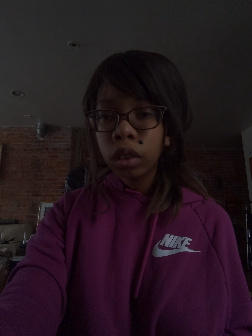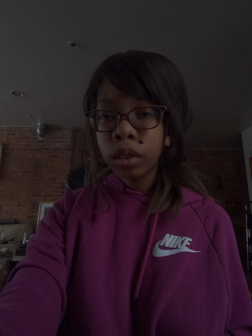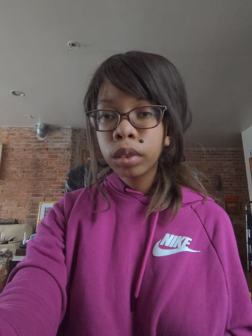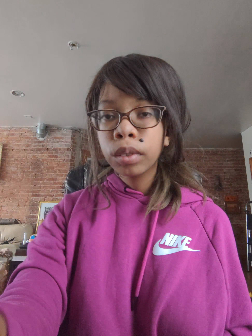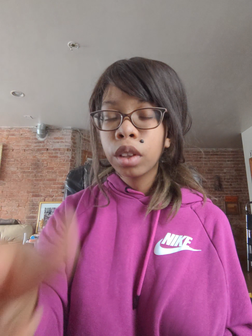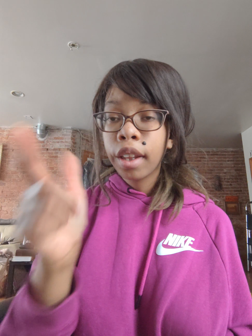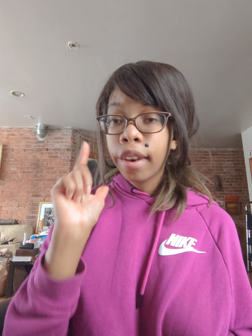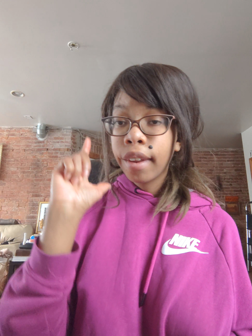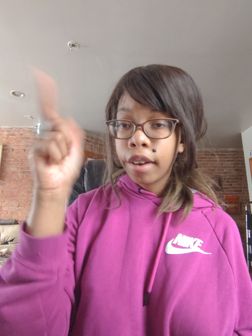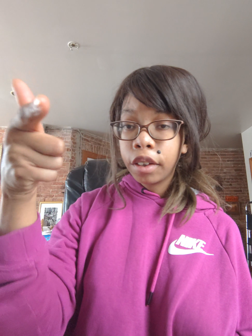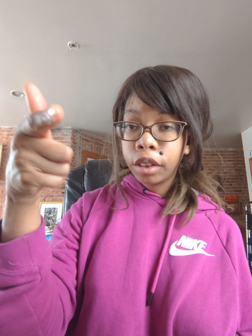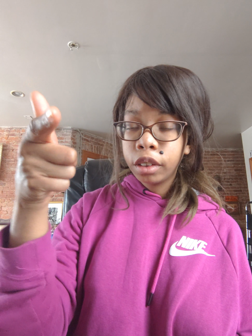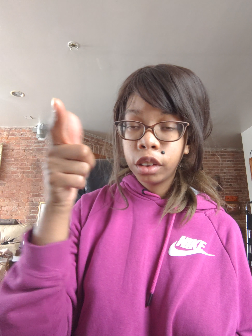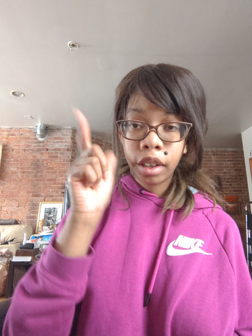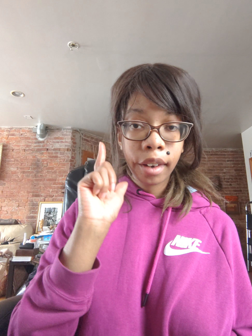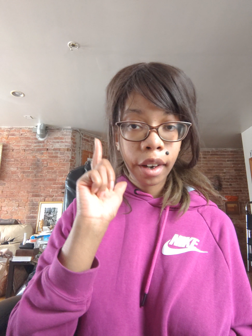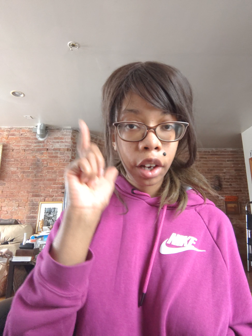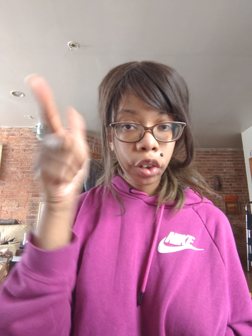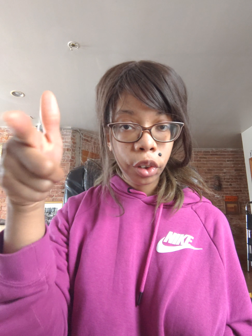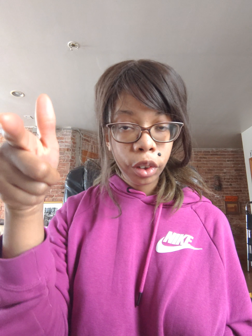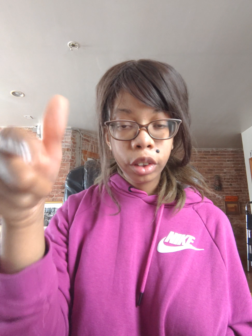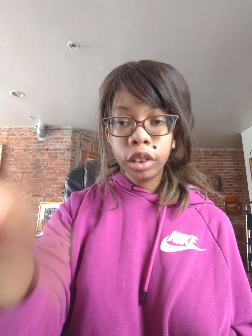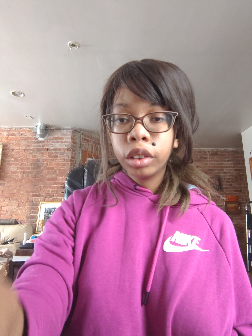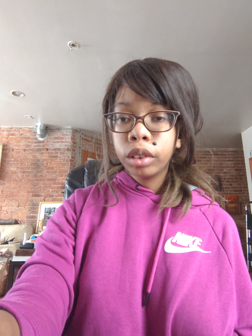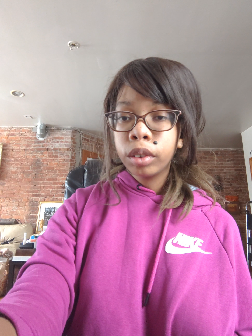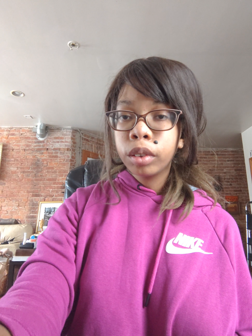later